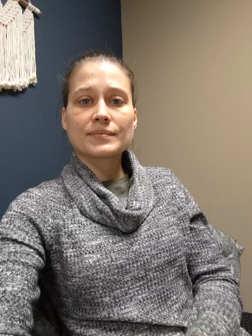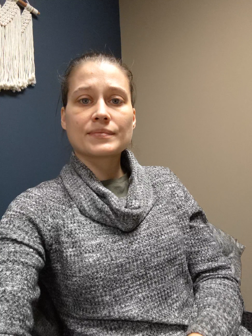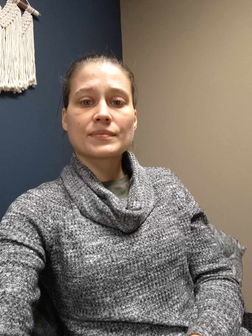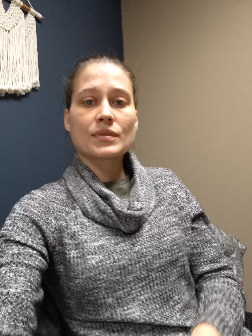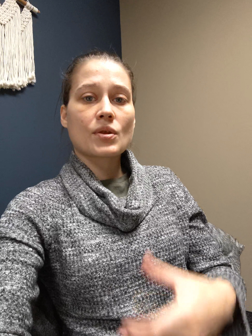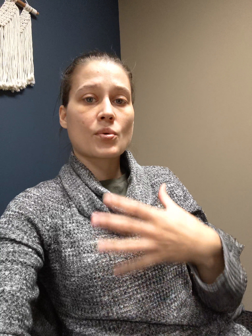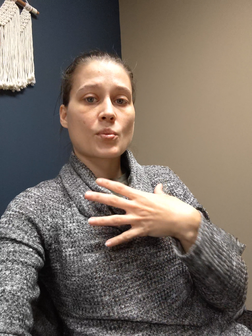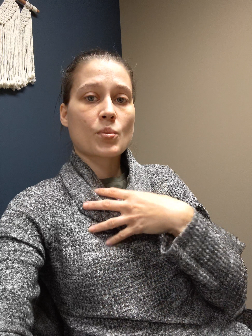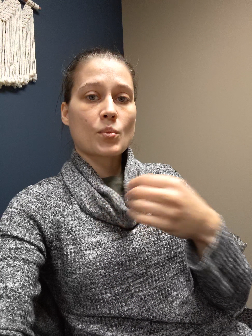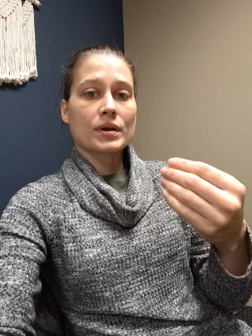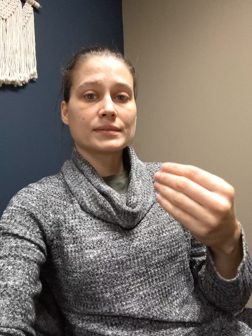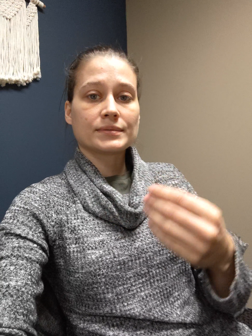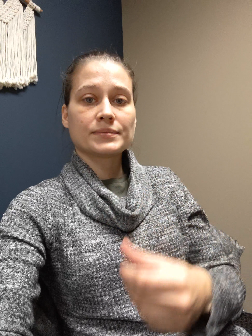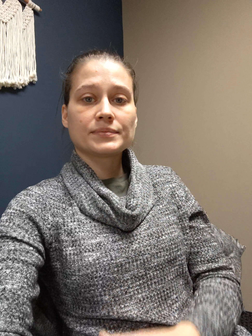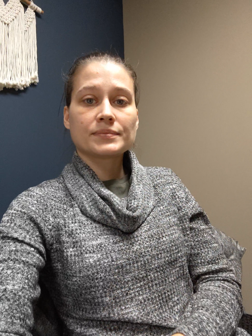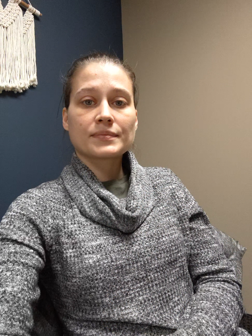white